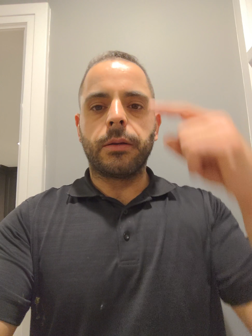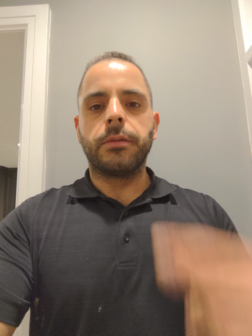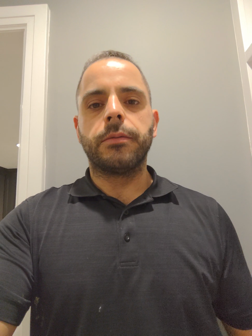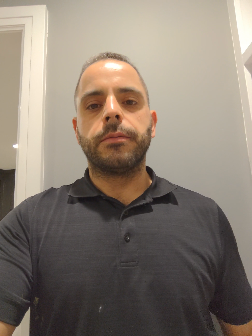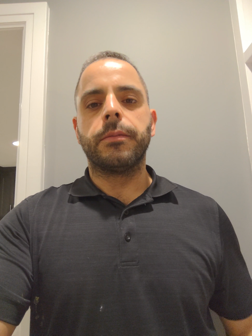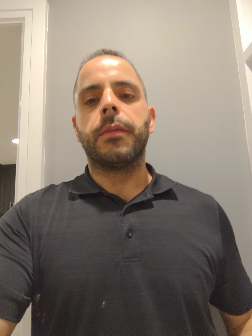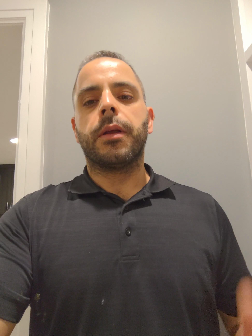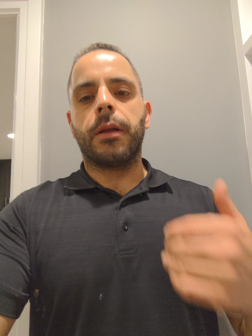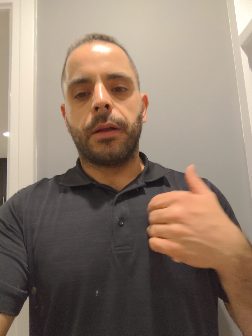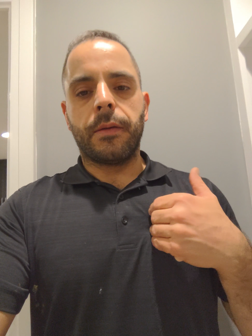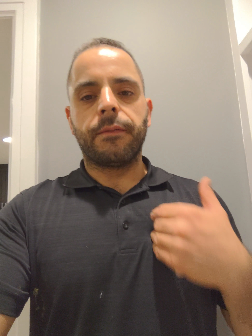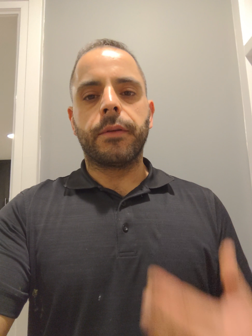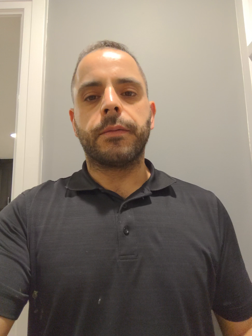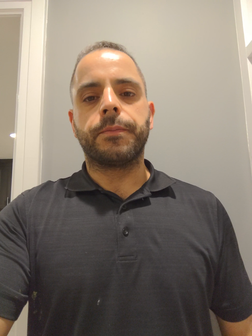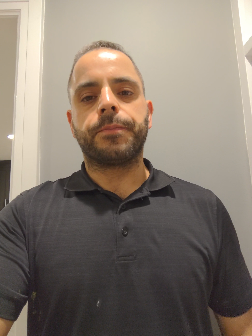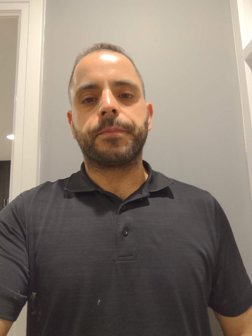have